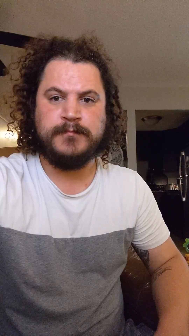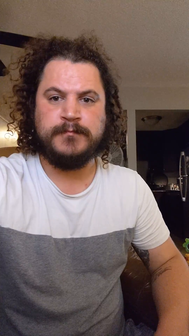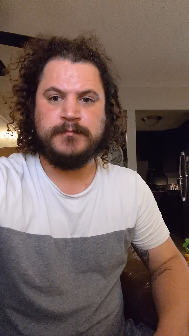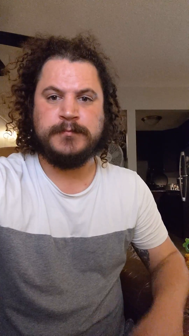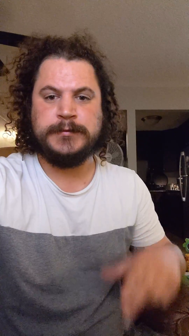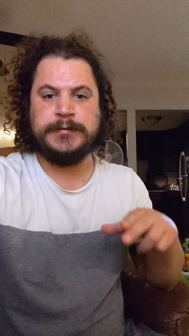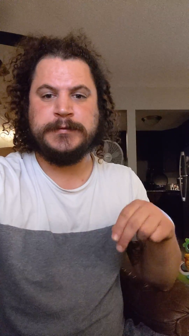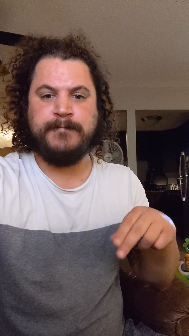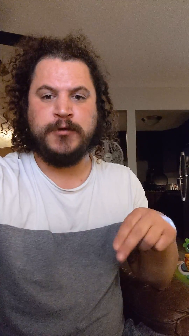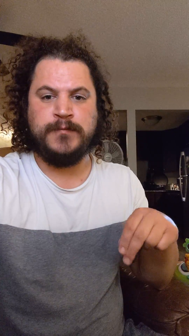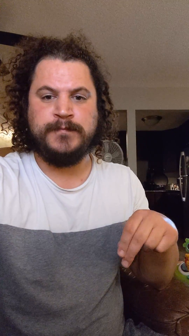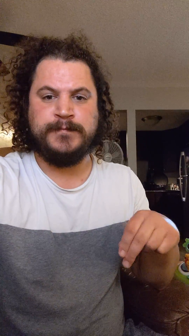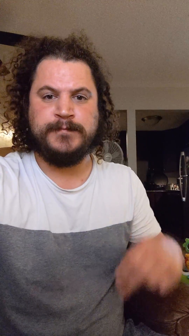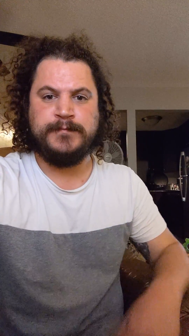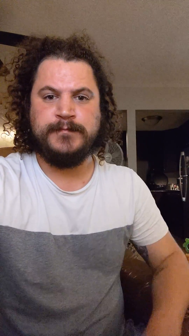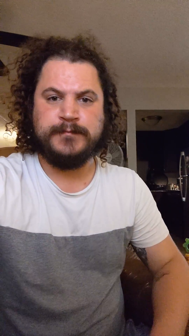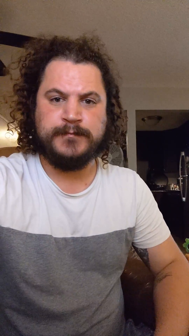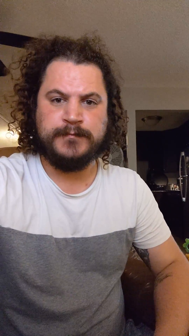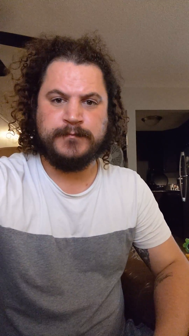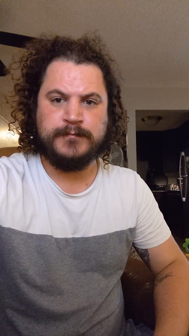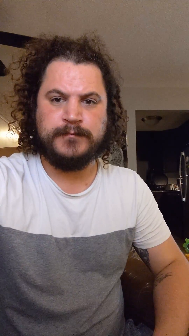diaper